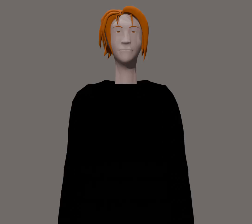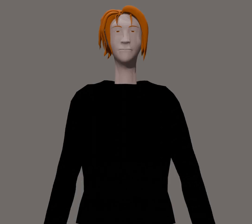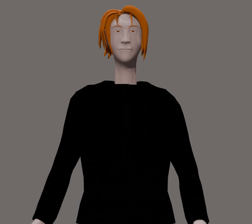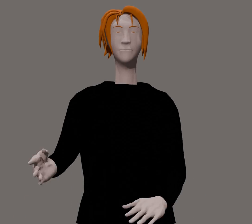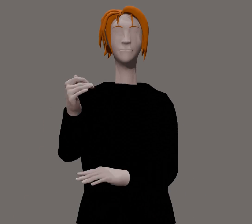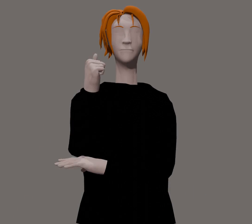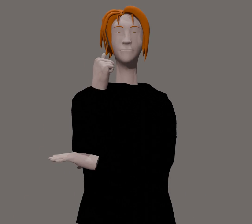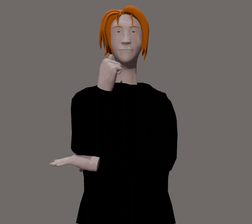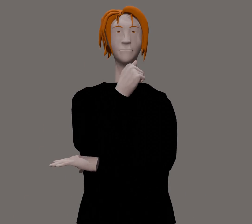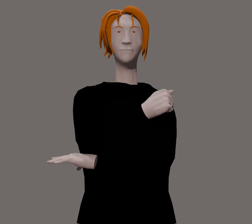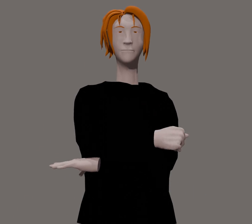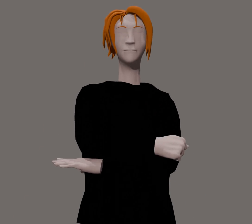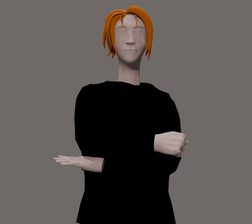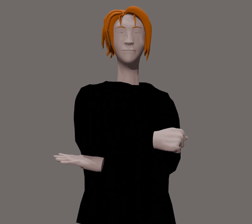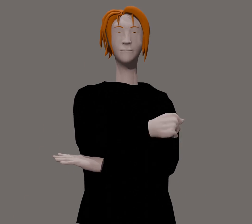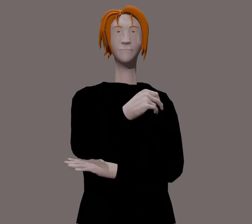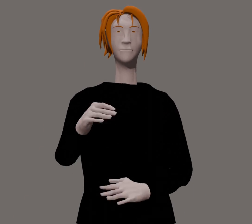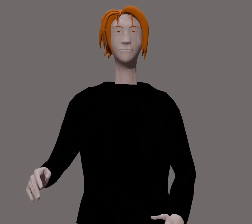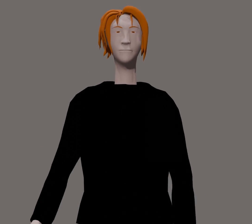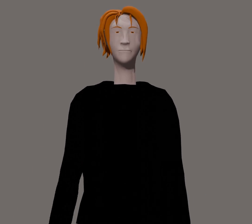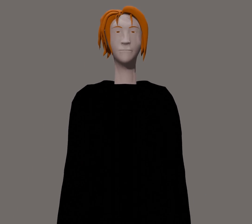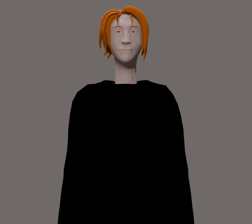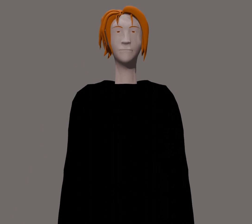Close Business